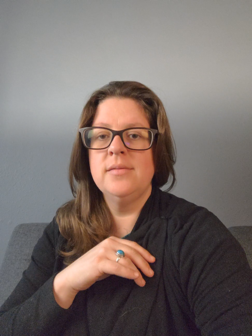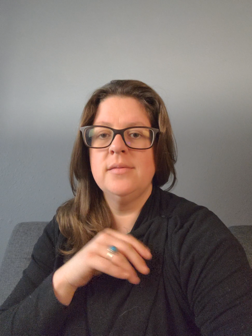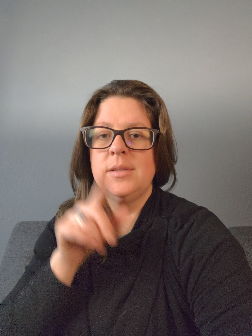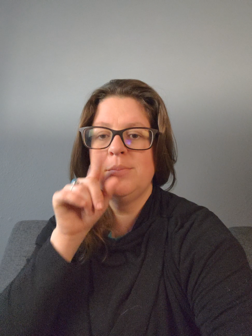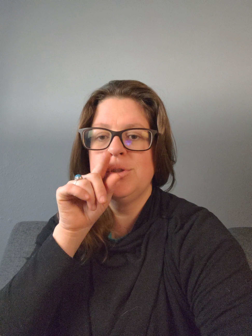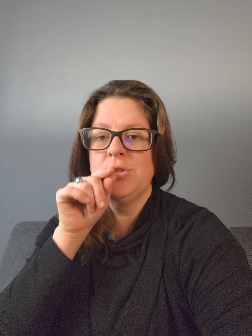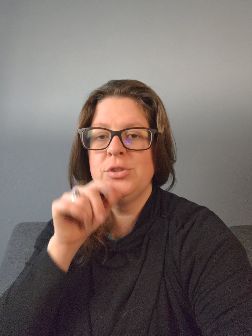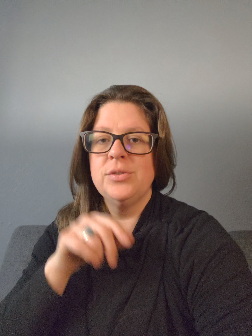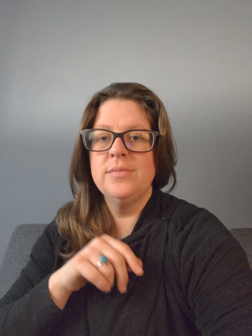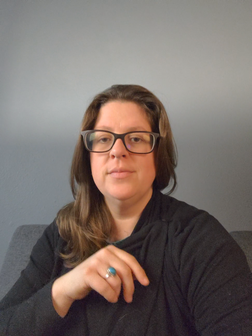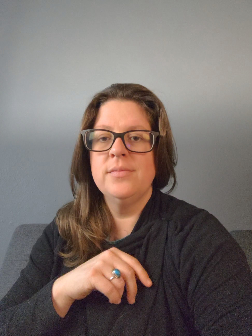bird